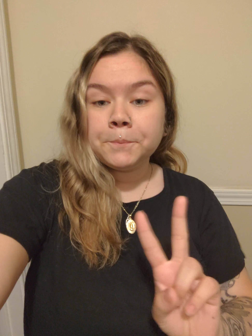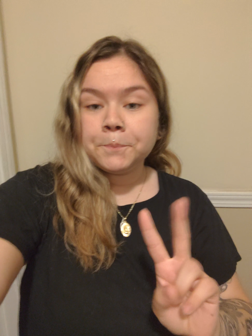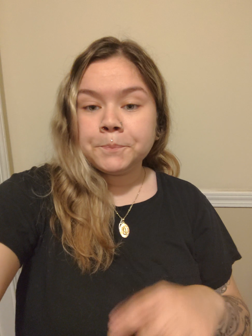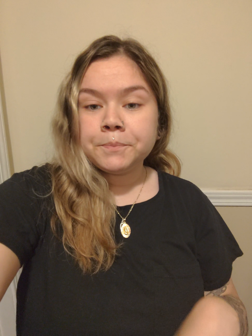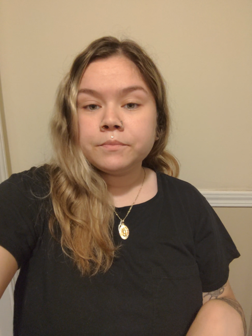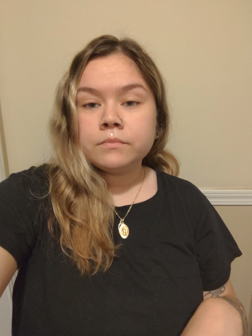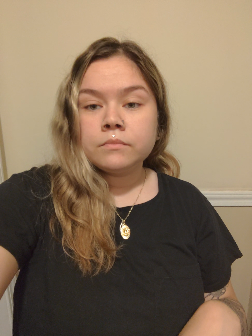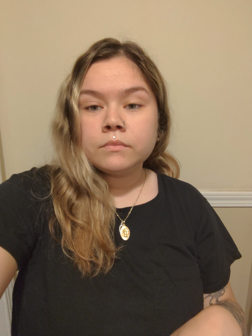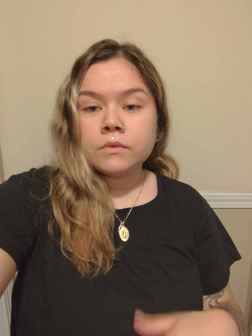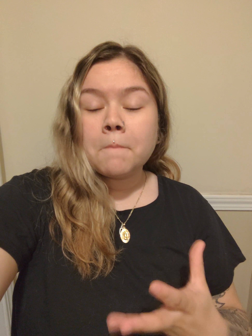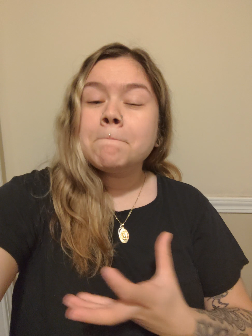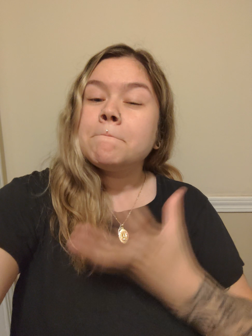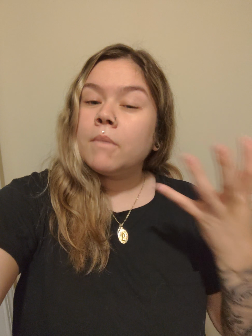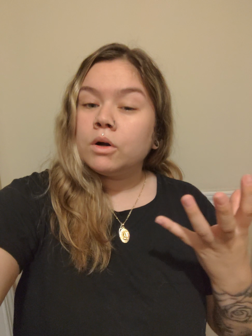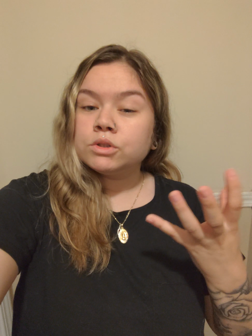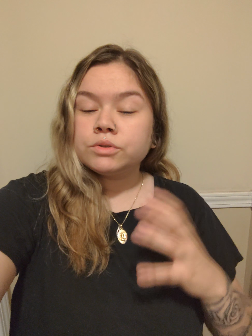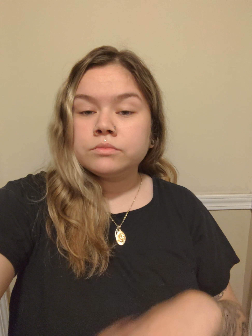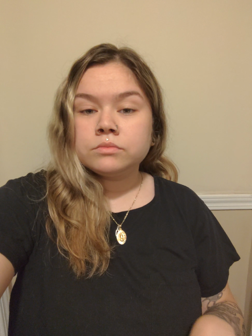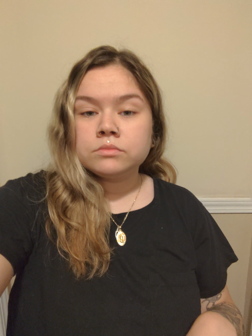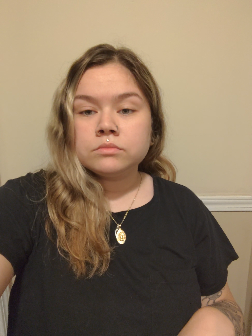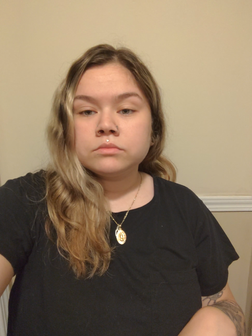much